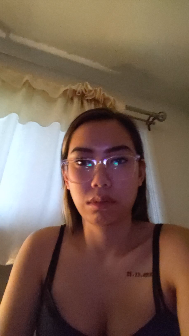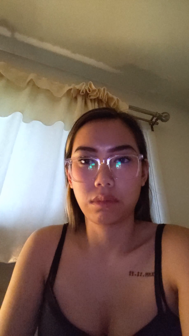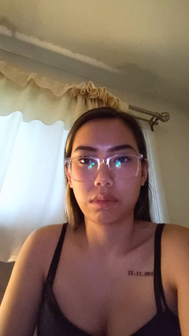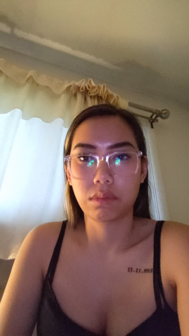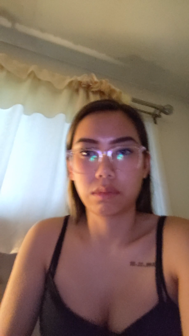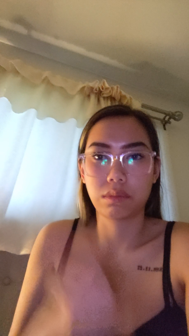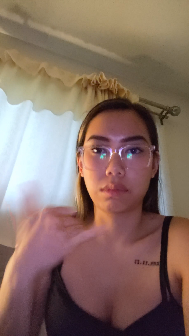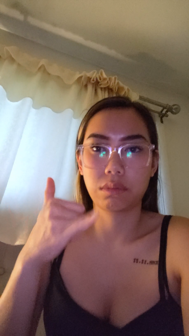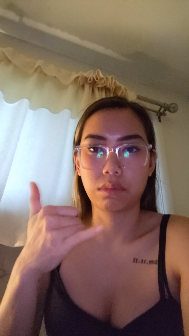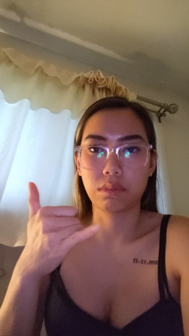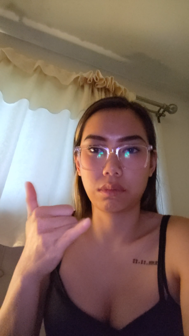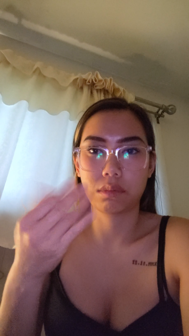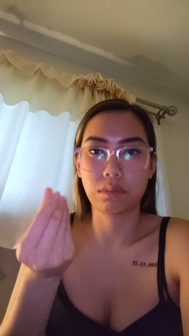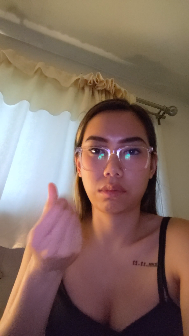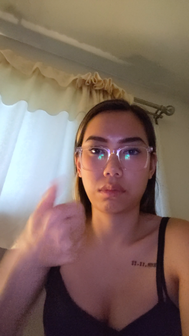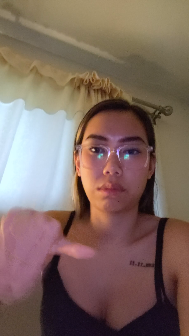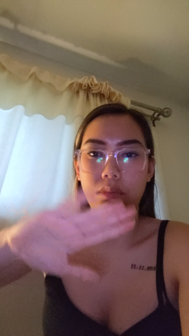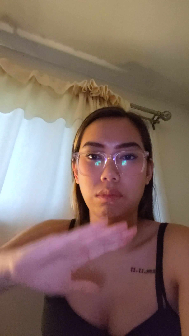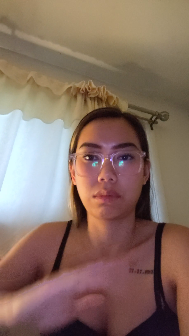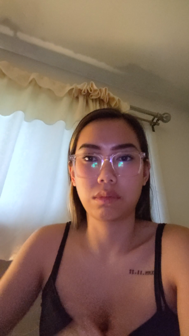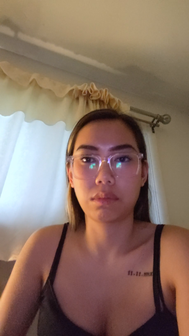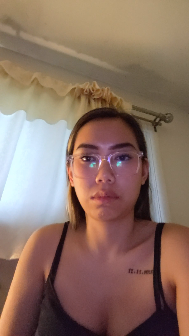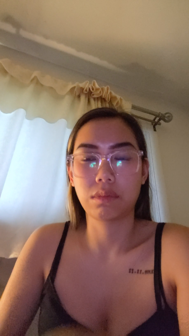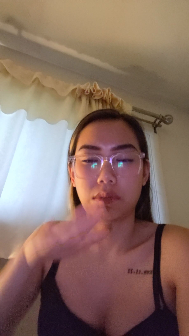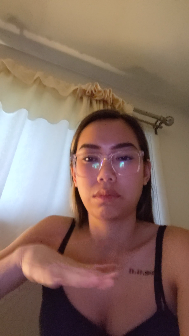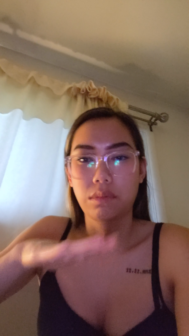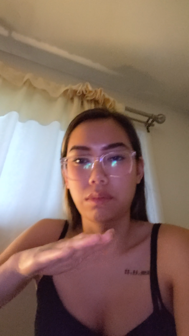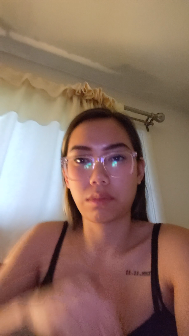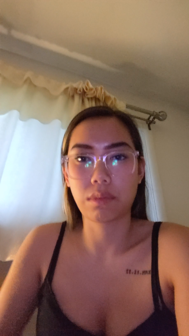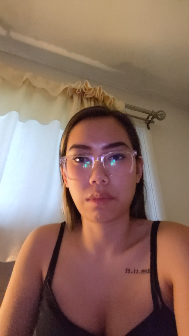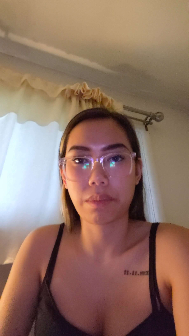playground